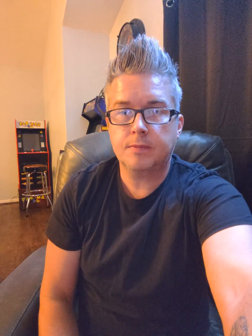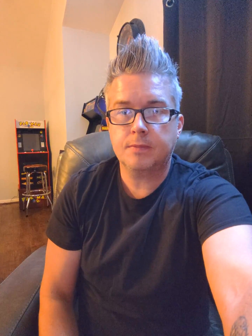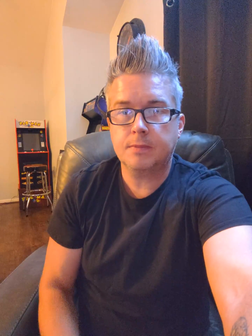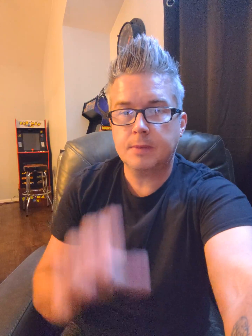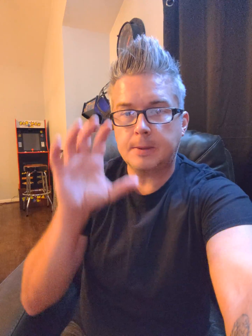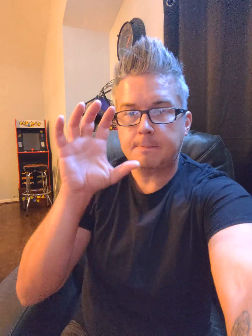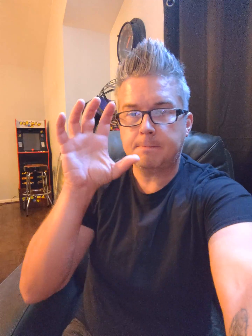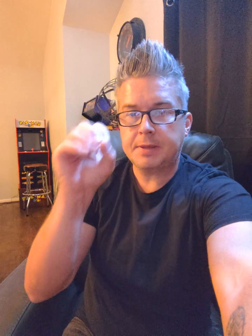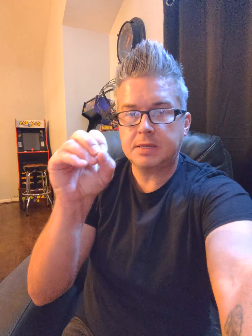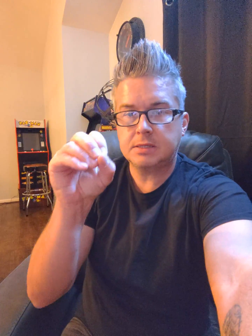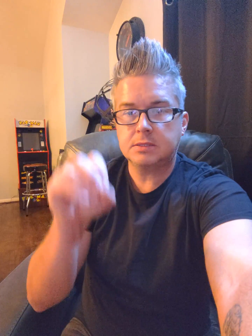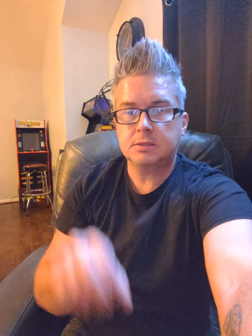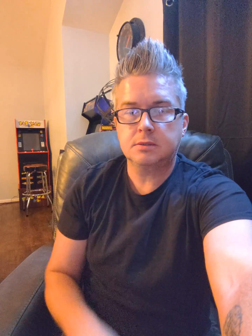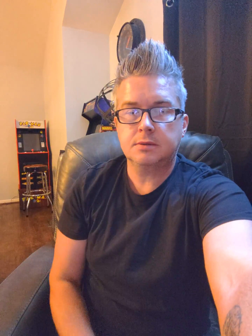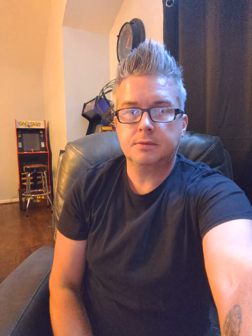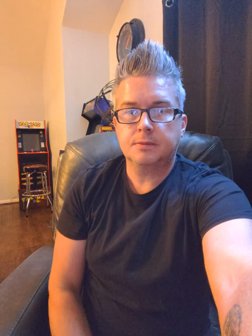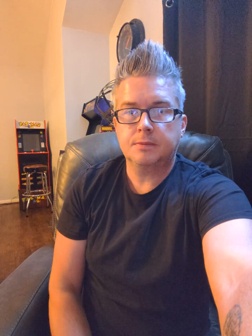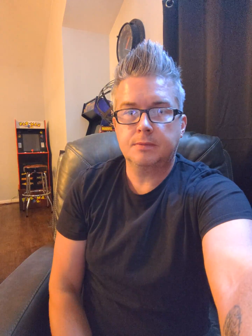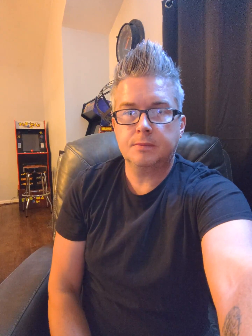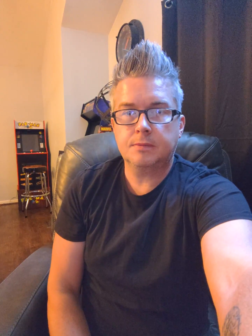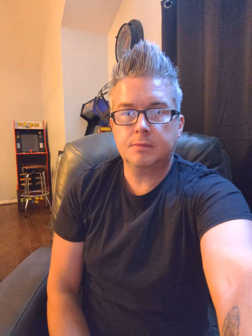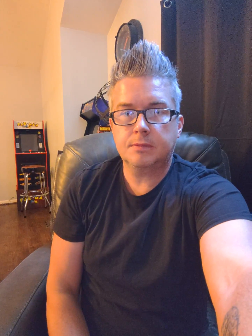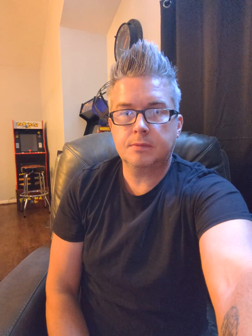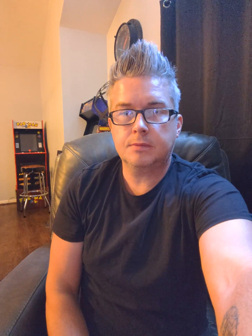bite